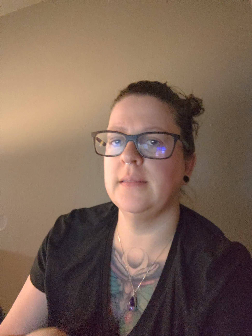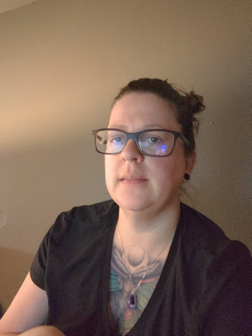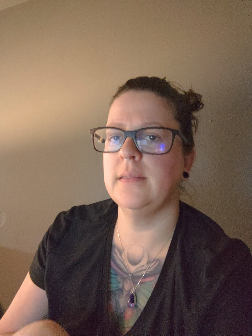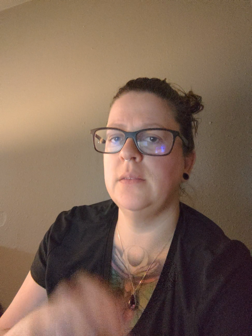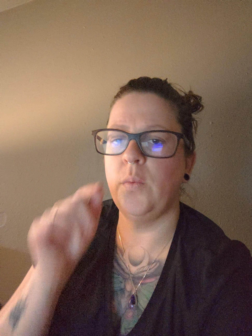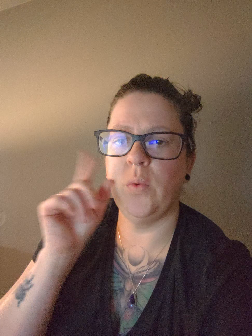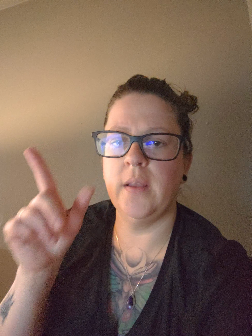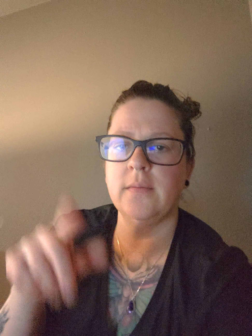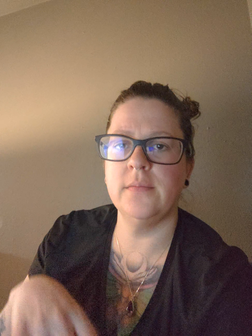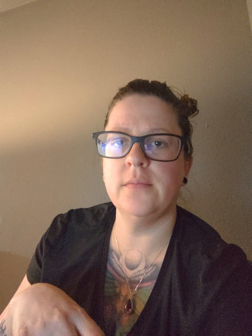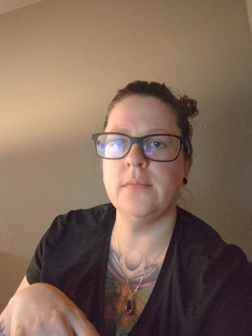awake